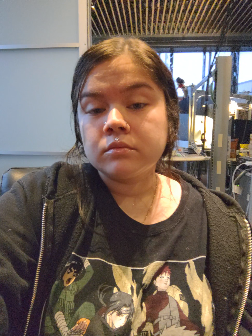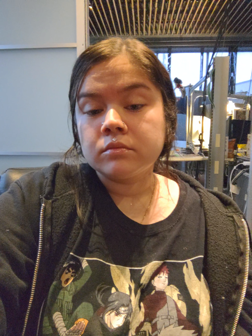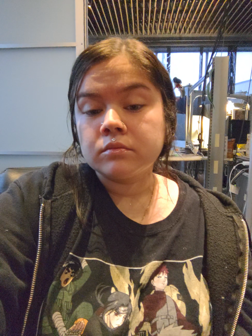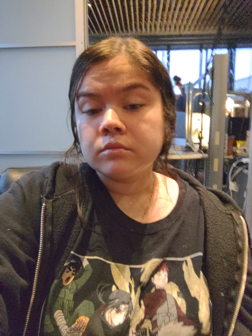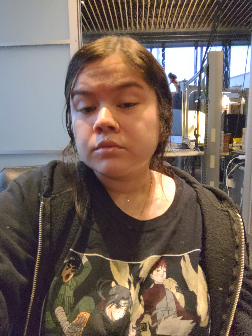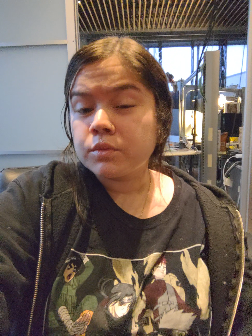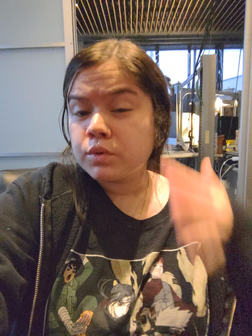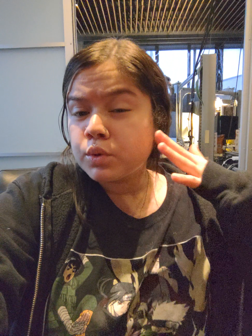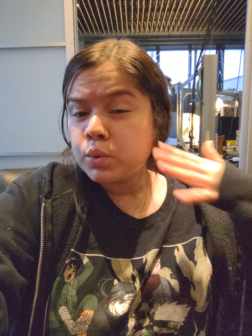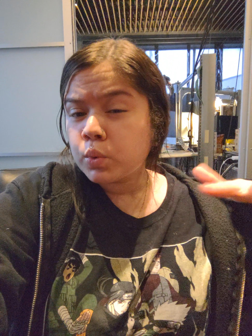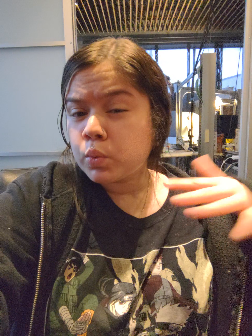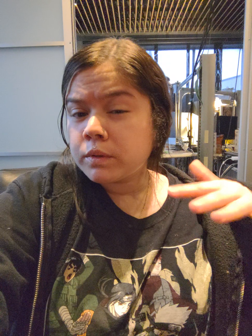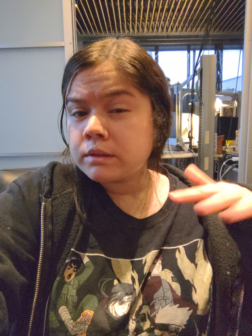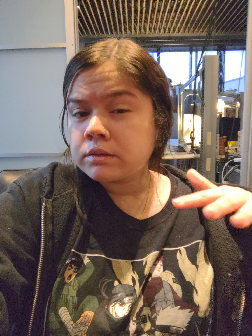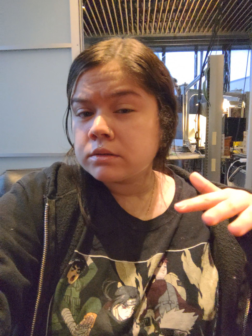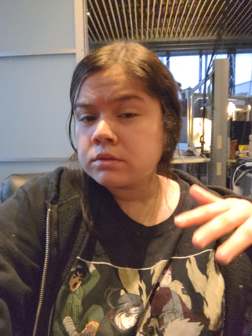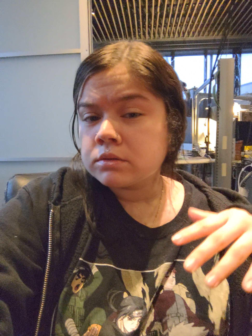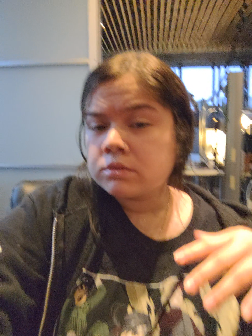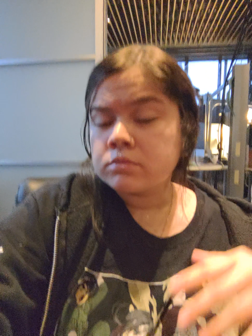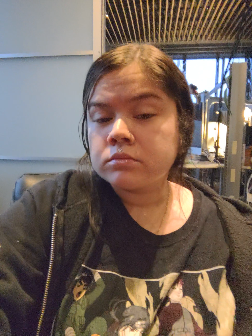noisy